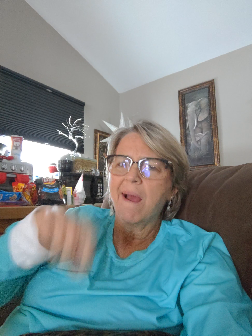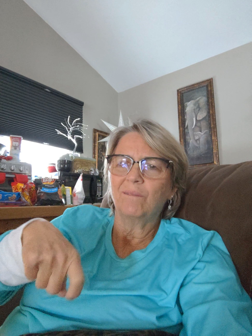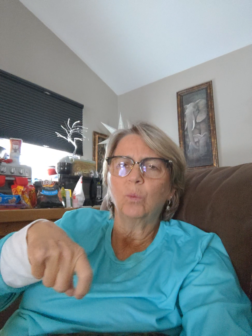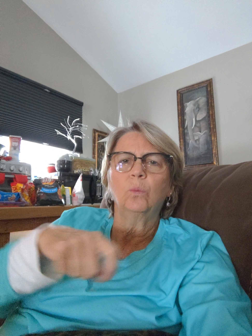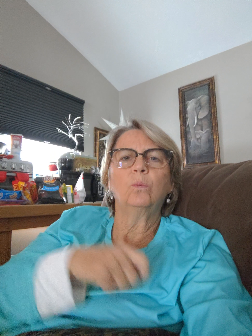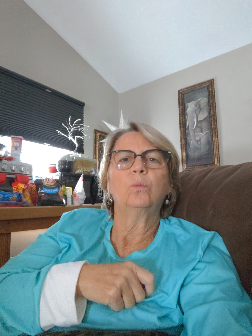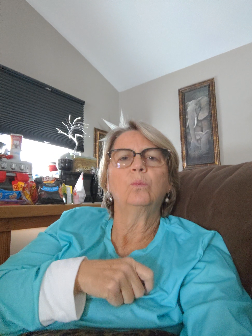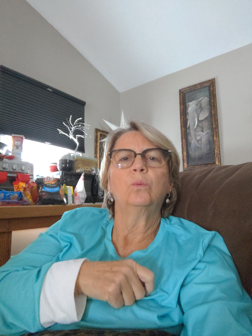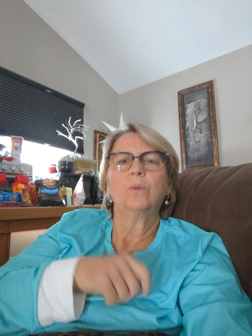have to